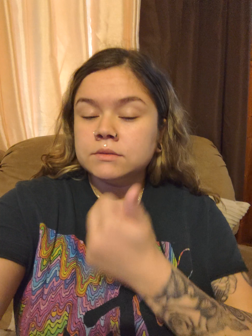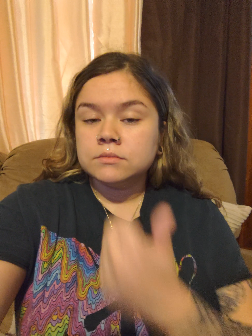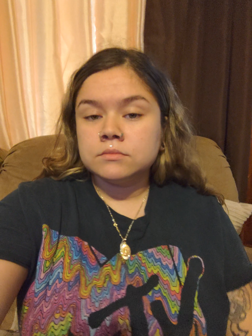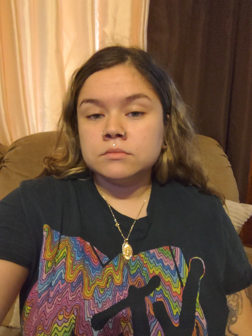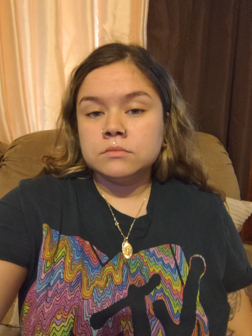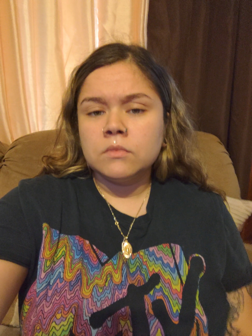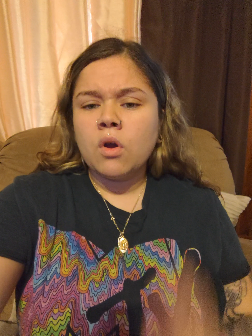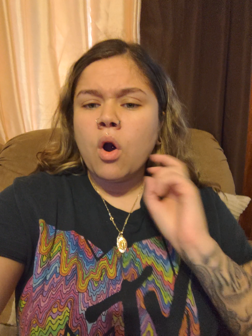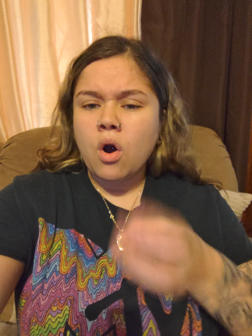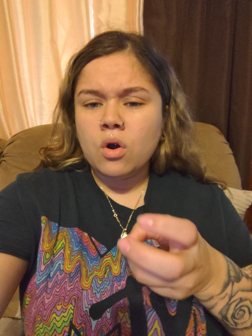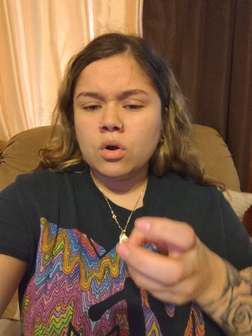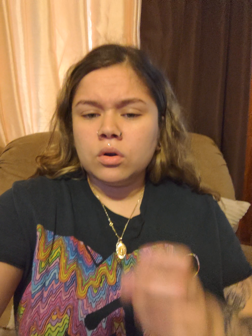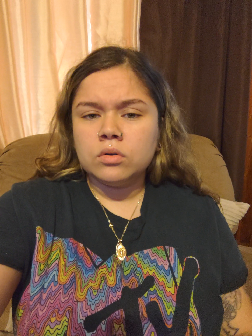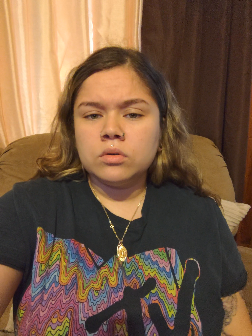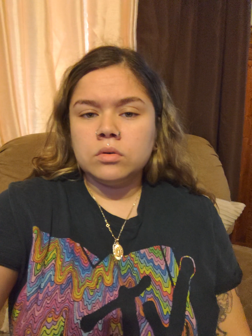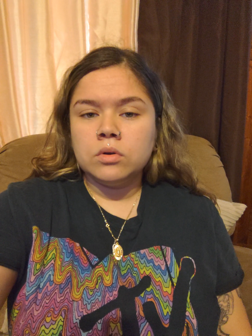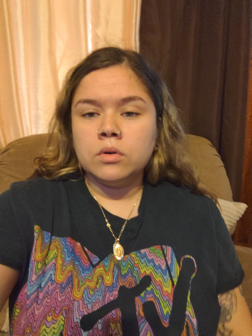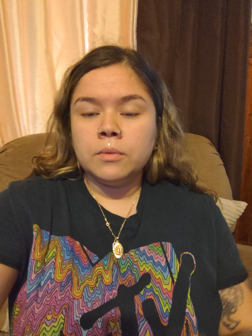hard